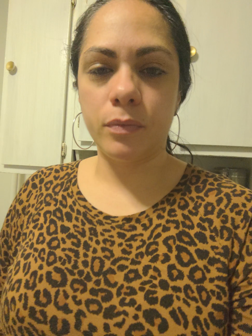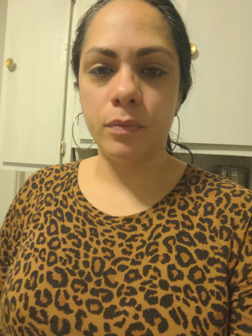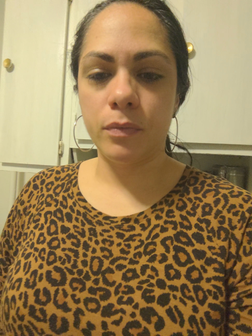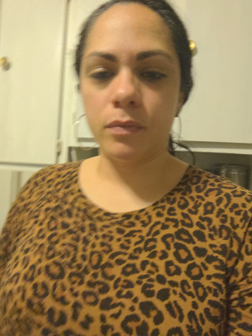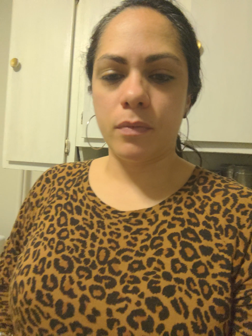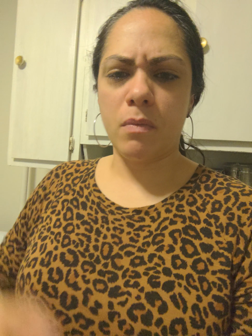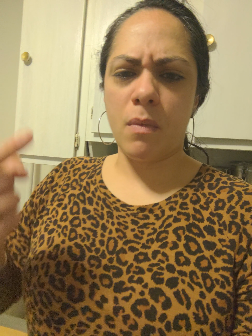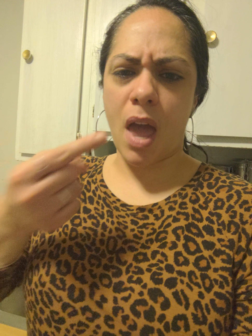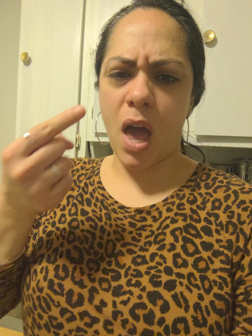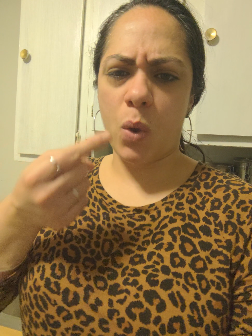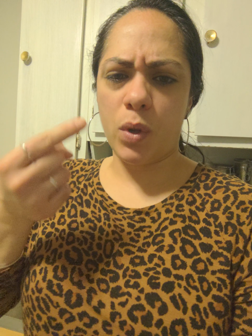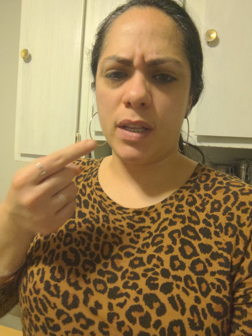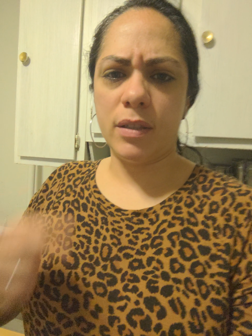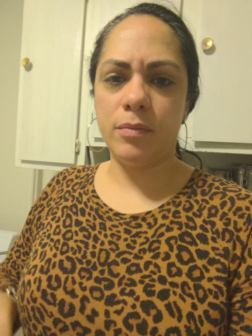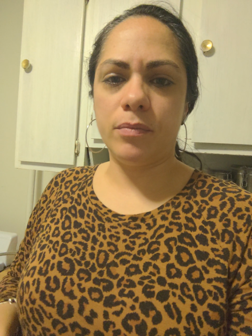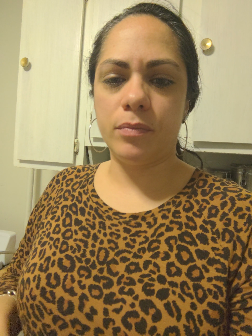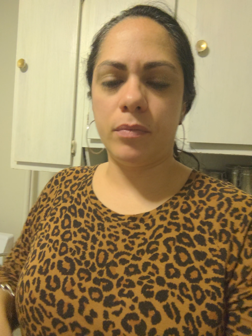owie